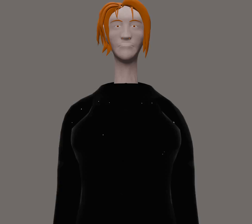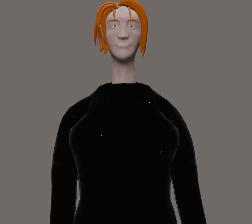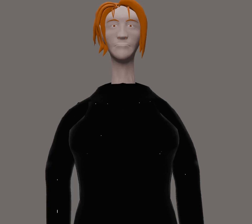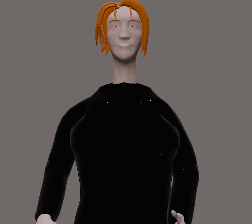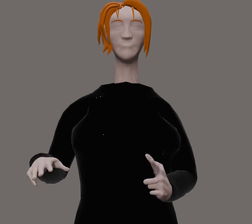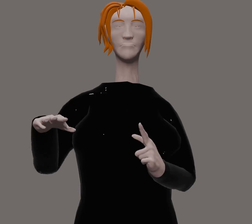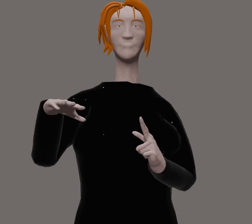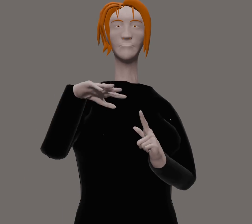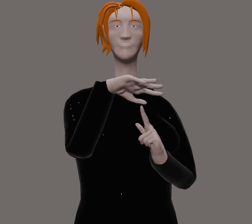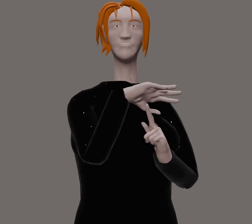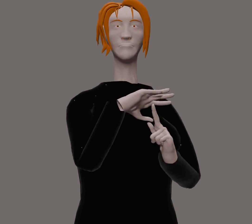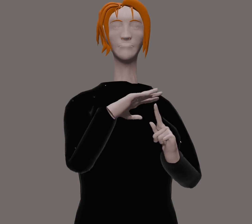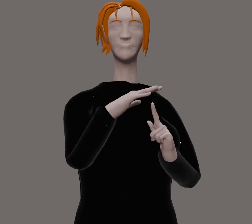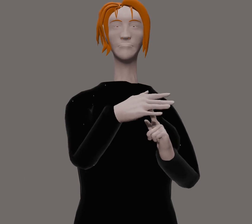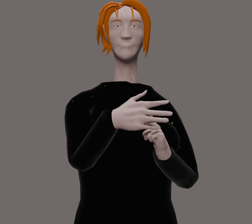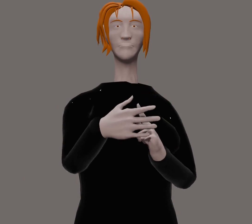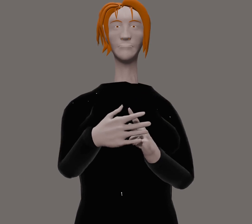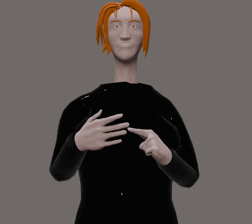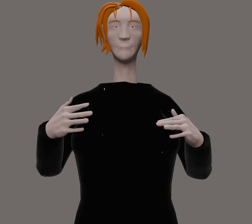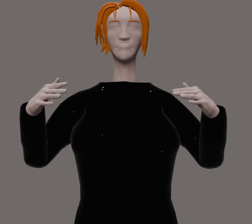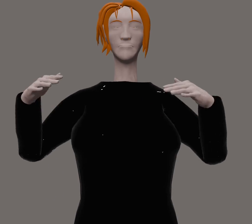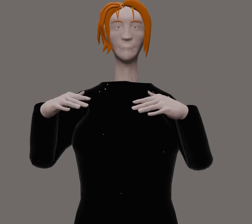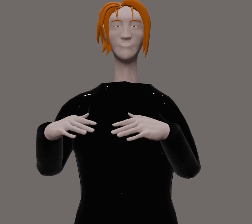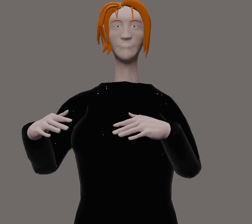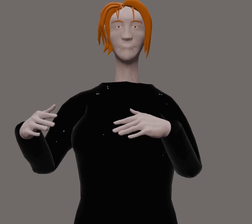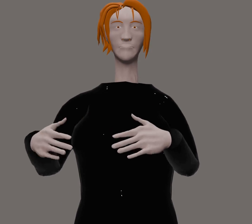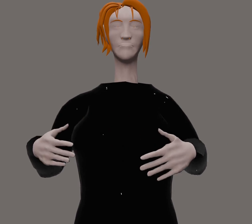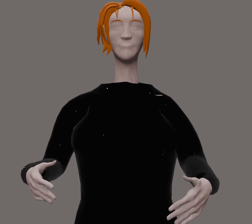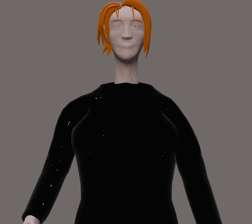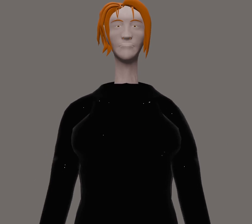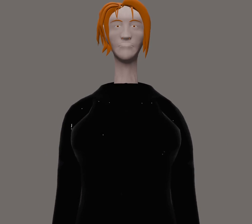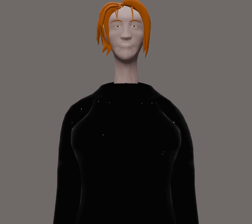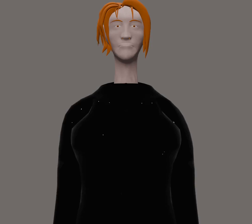Besiege